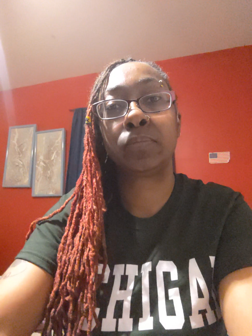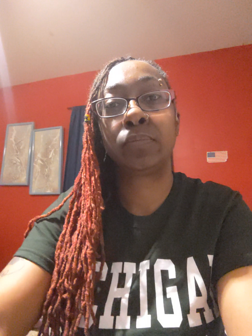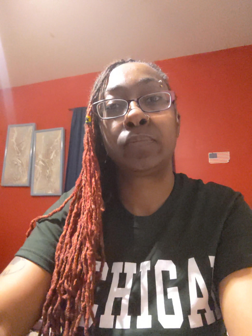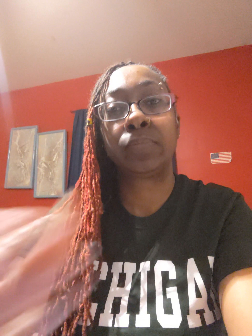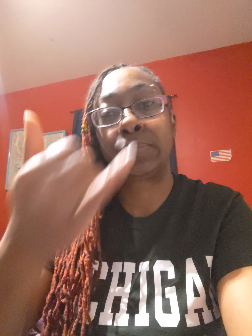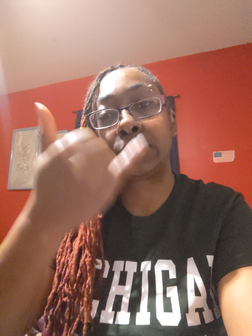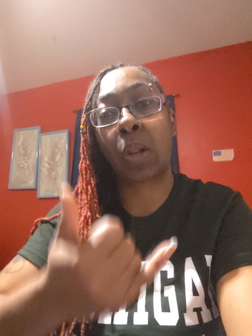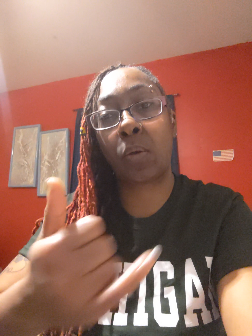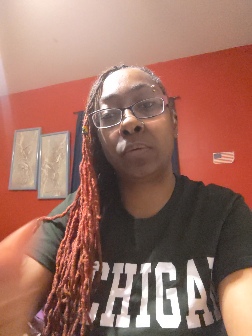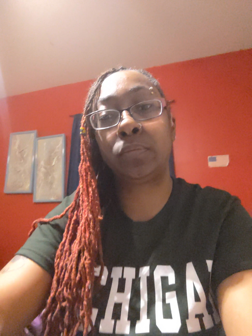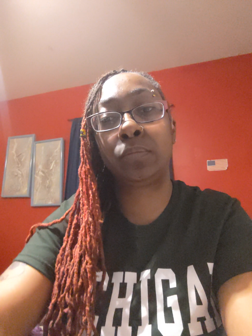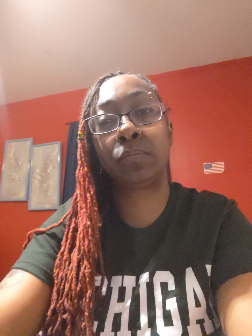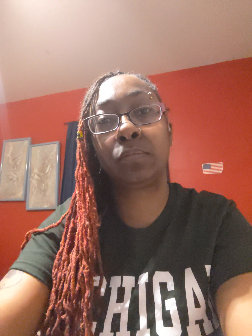now